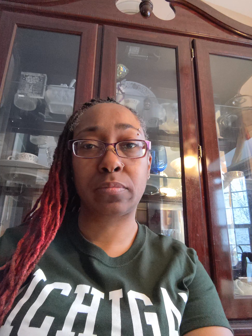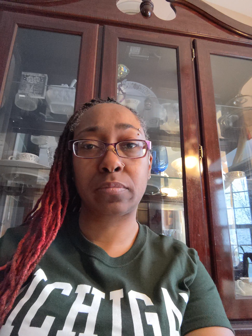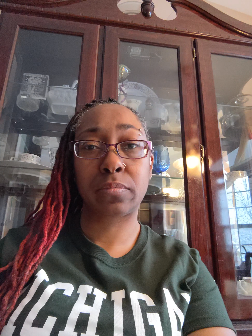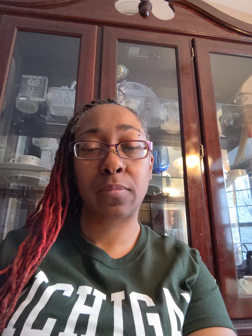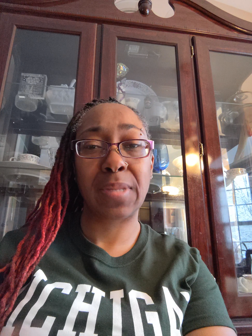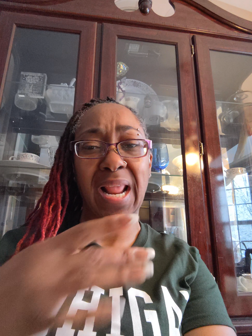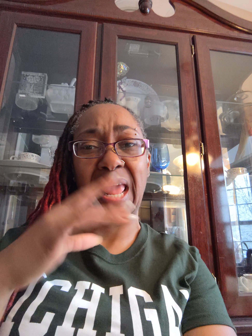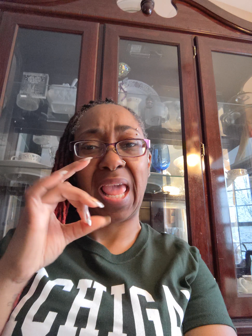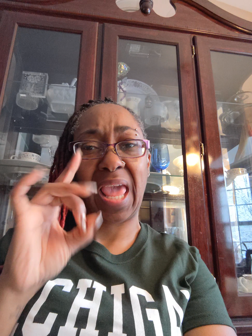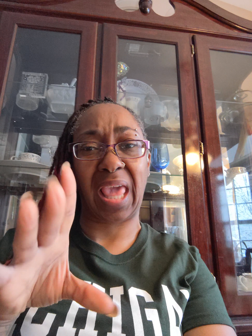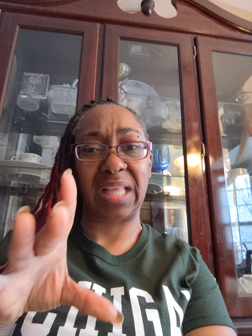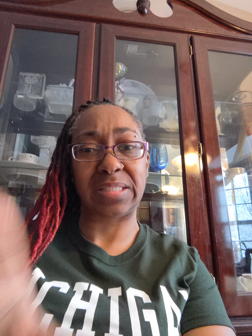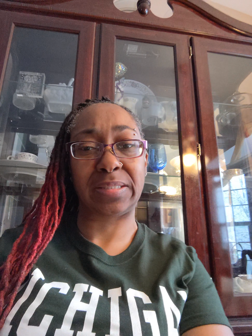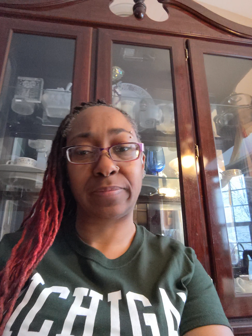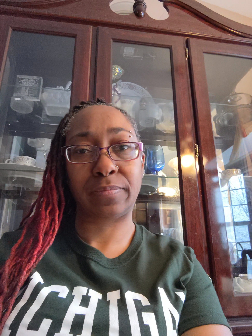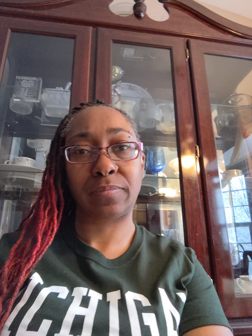hate